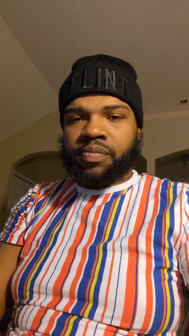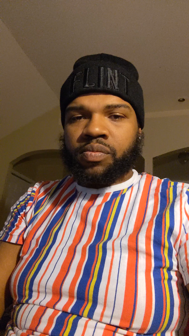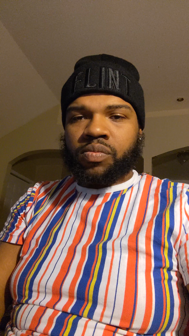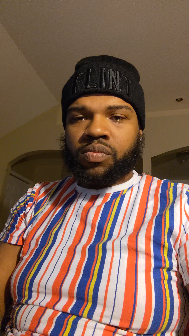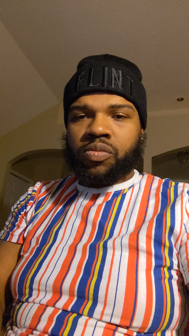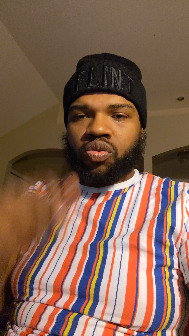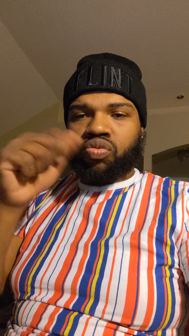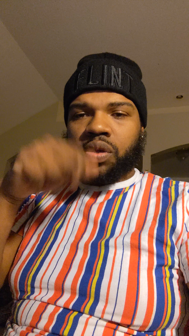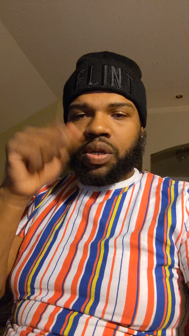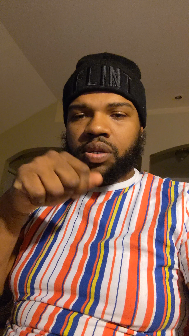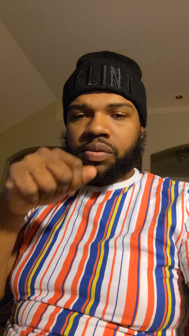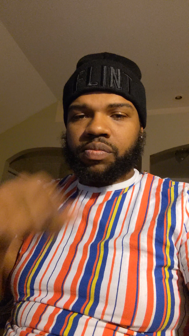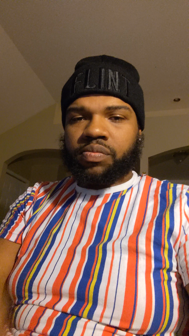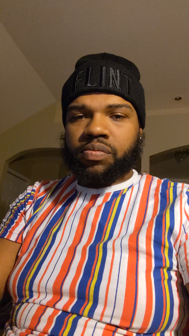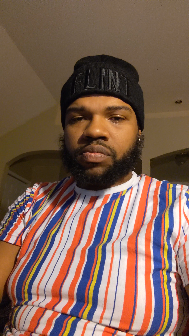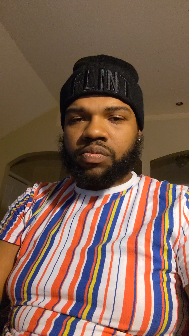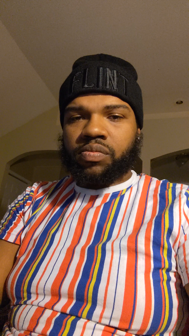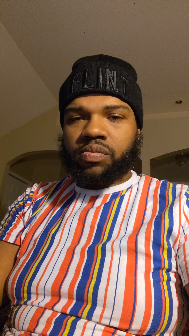rock